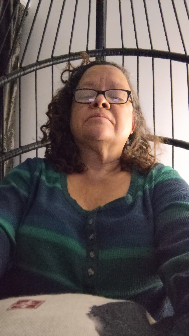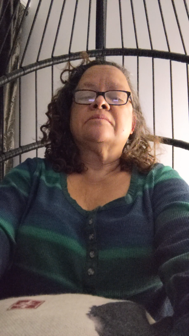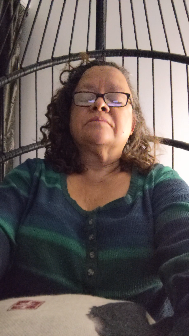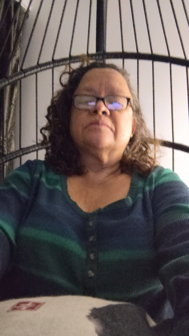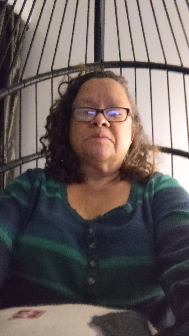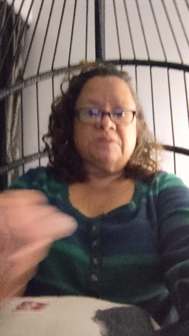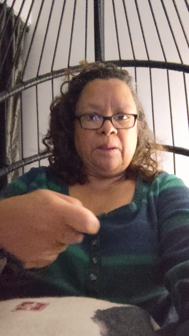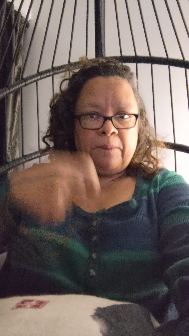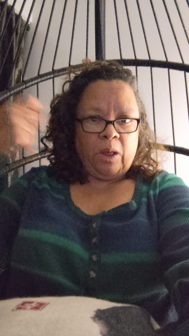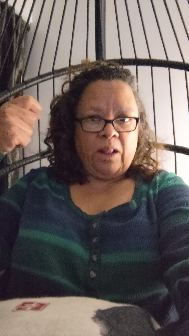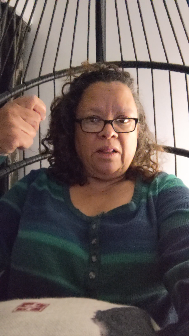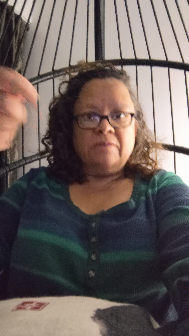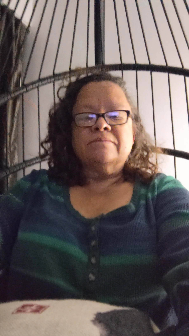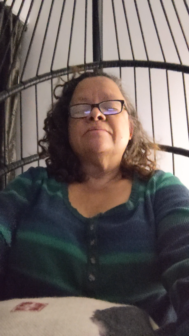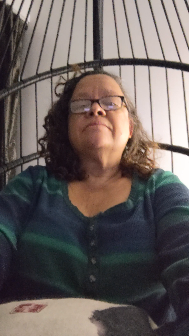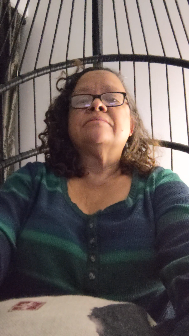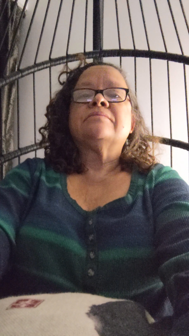pull